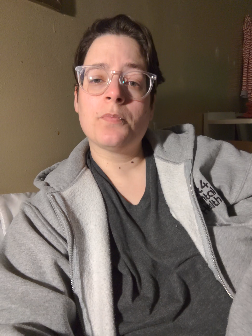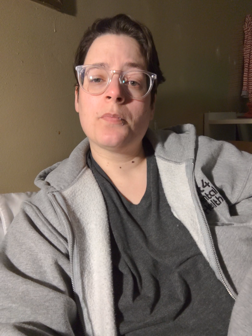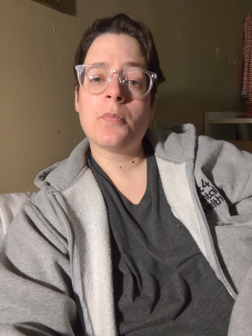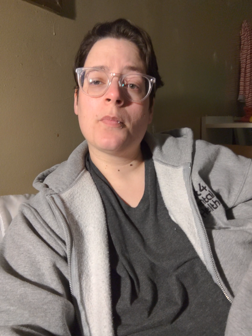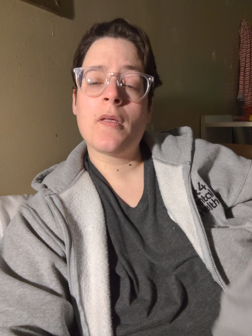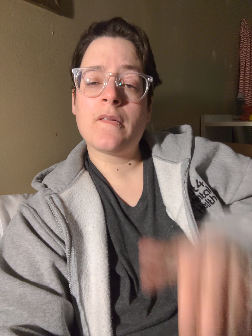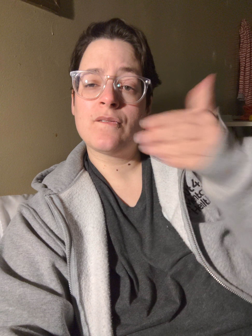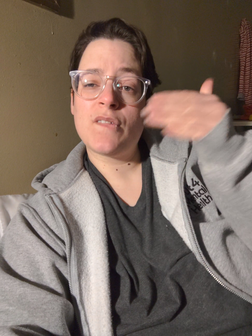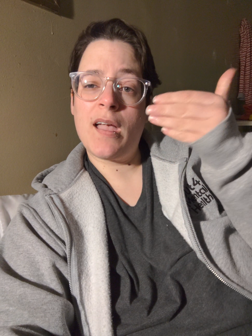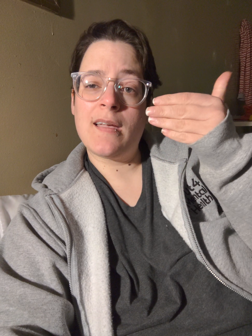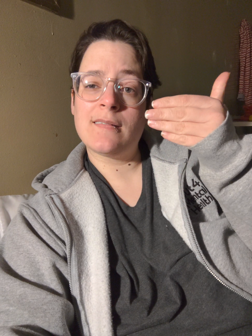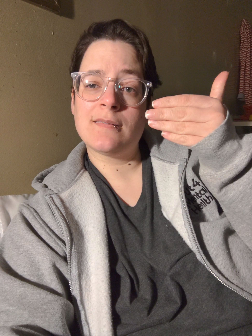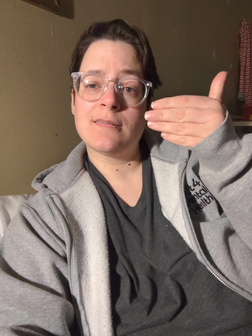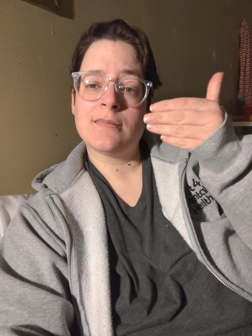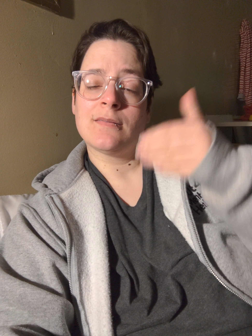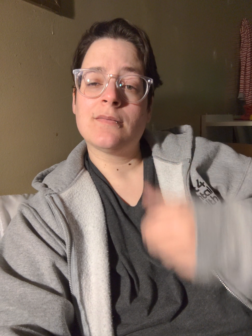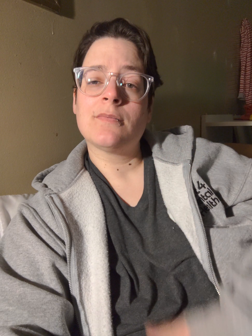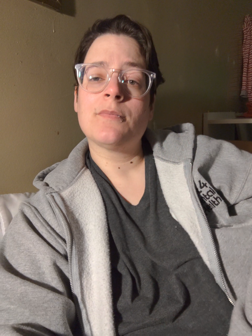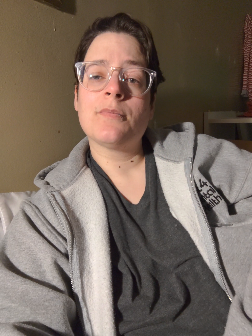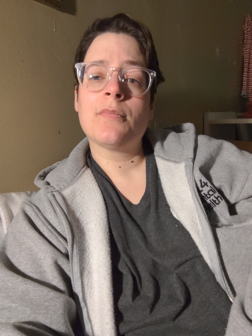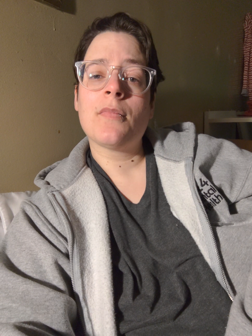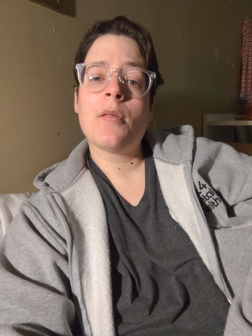flag